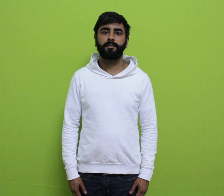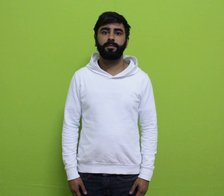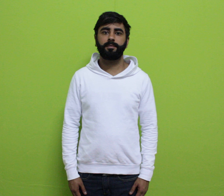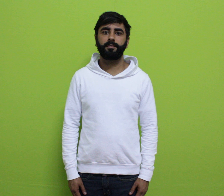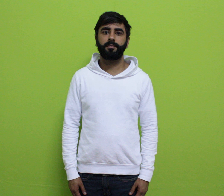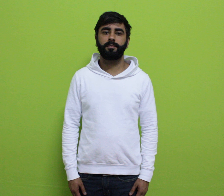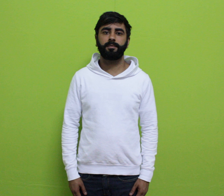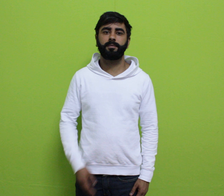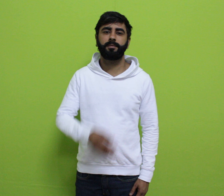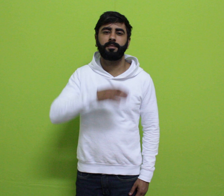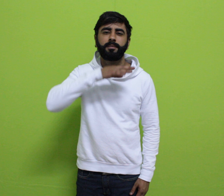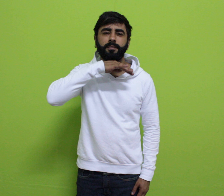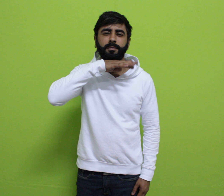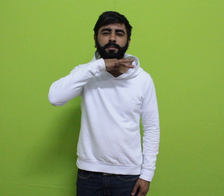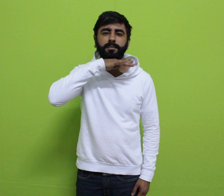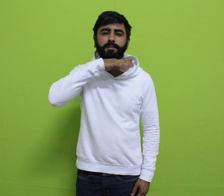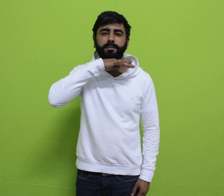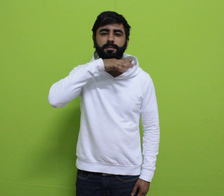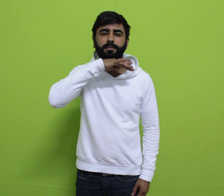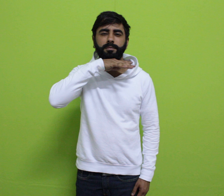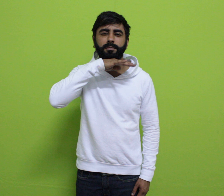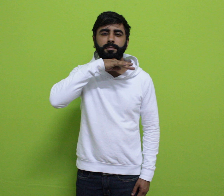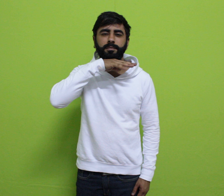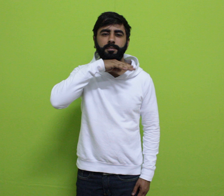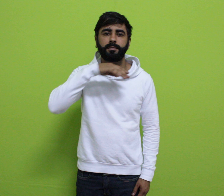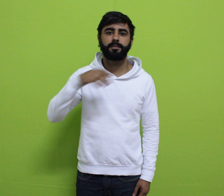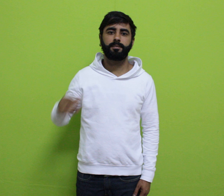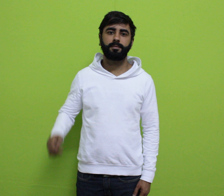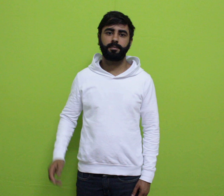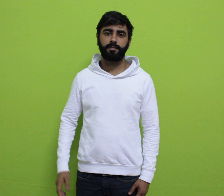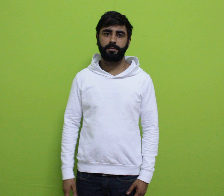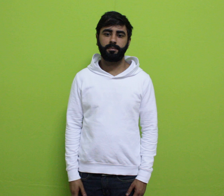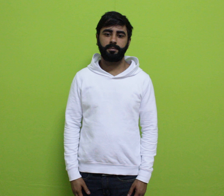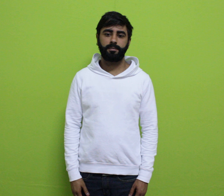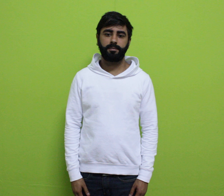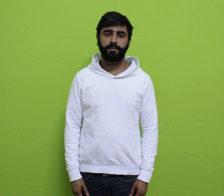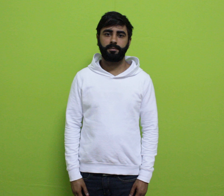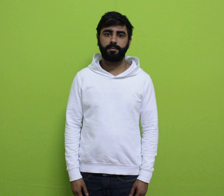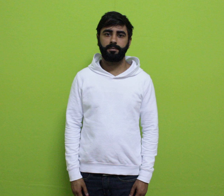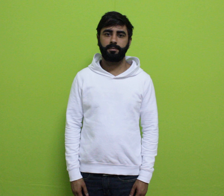ruim